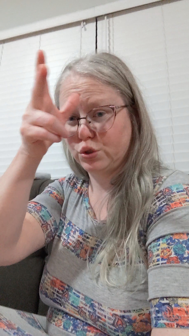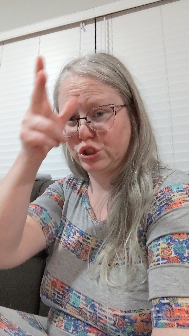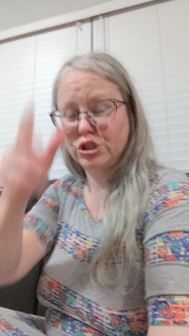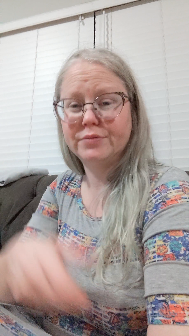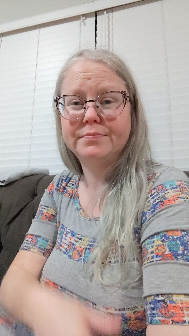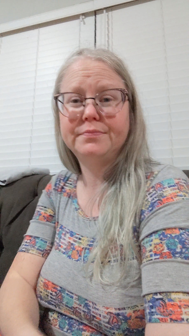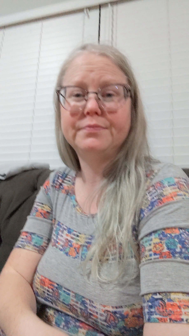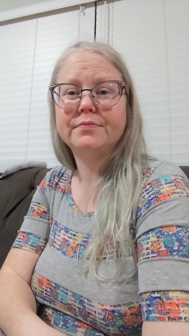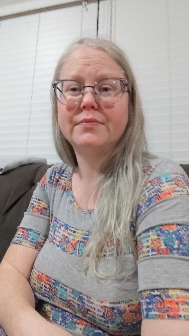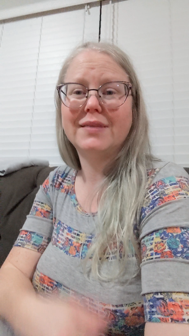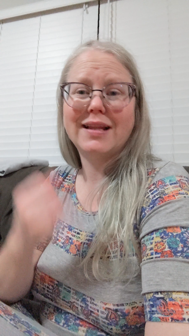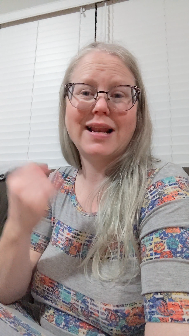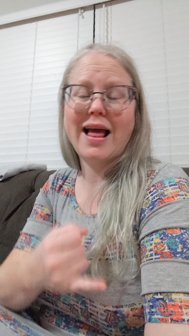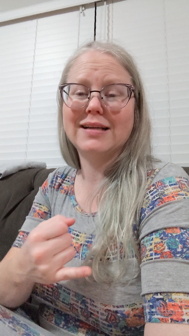last